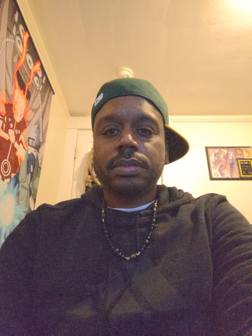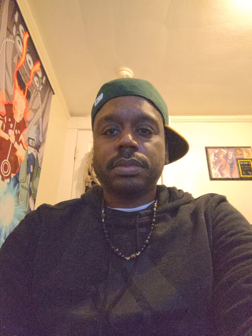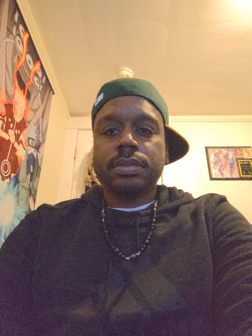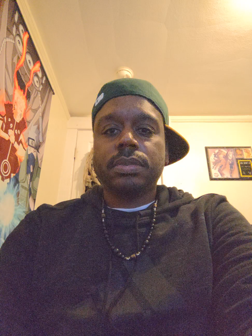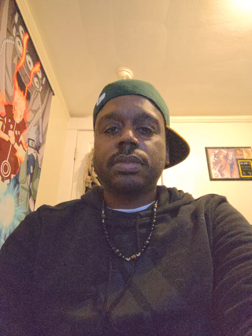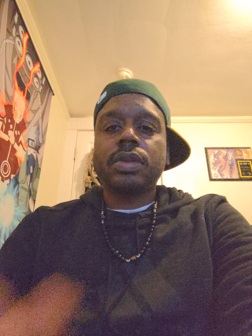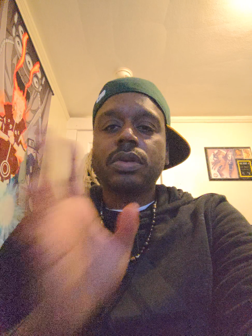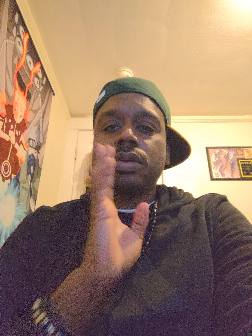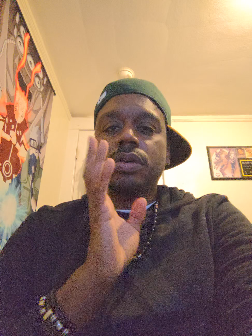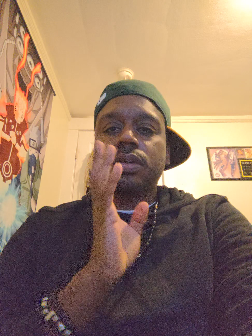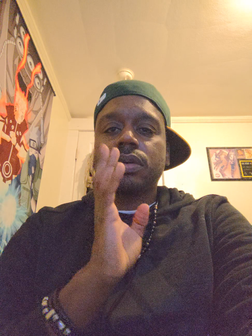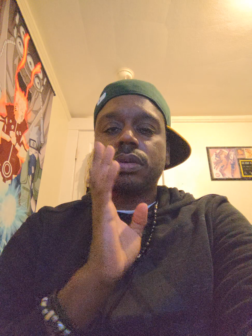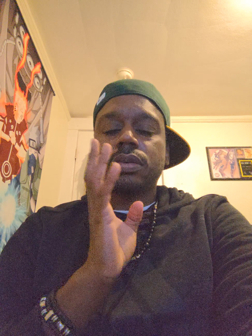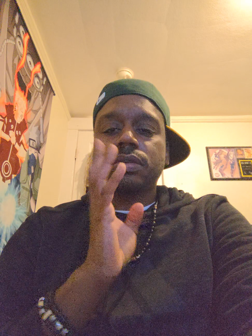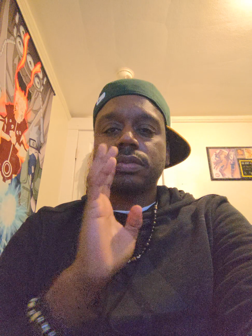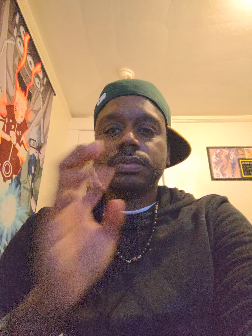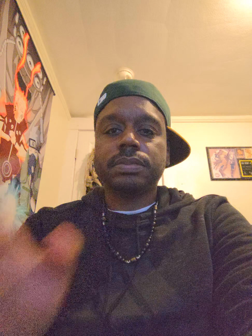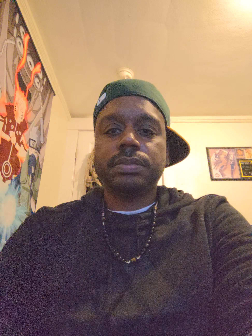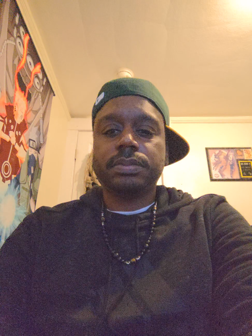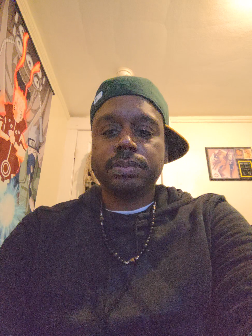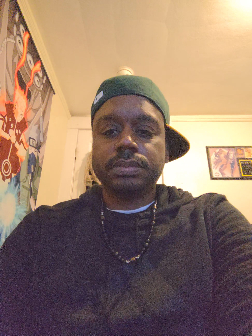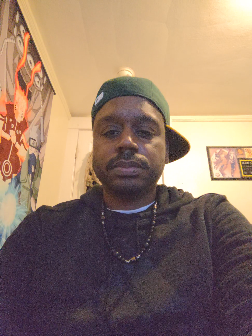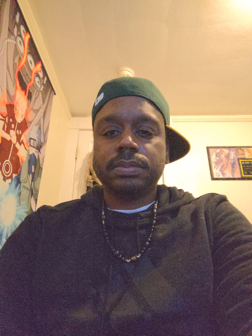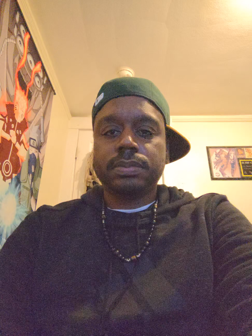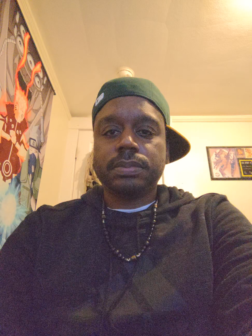talk